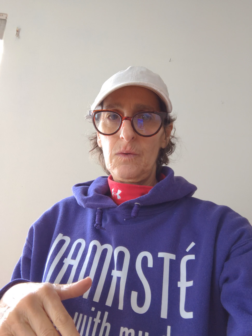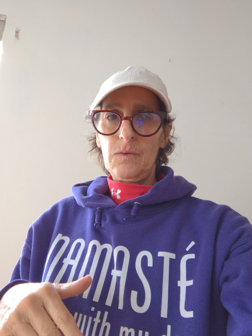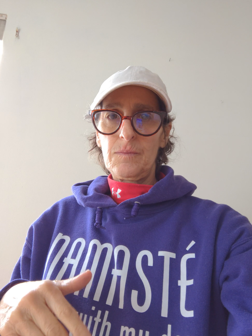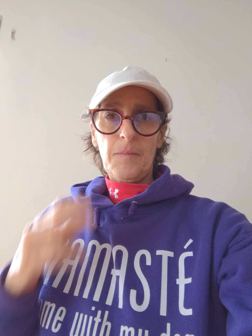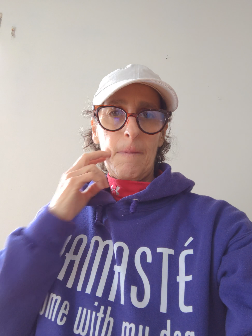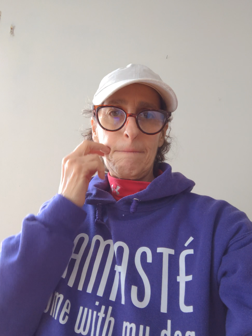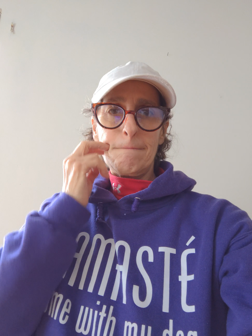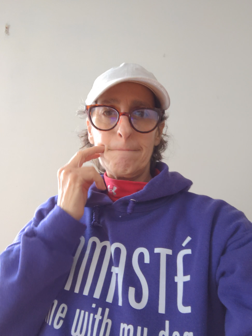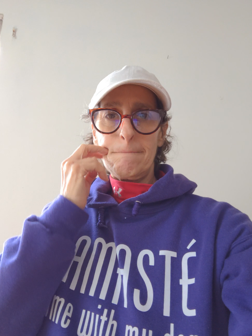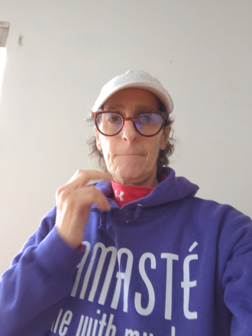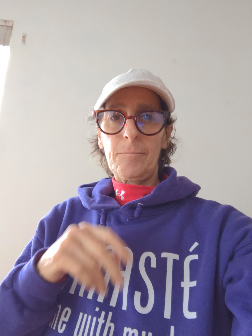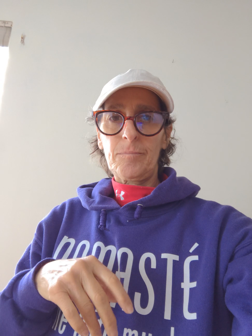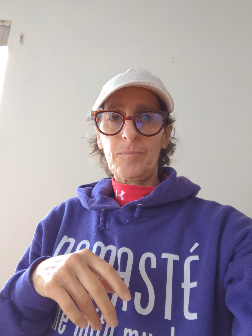gum